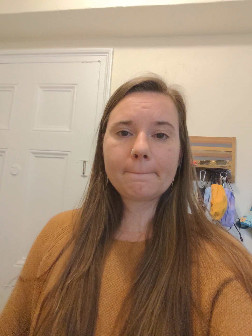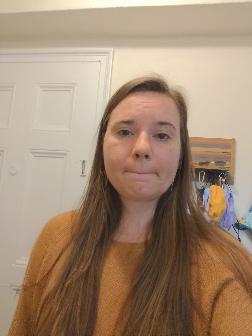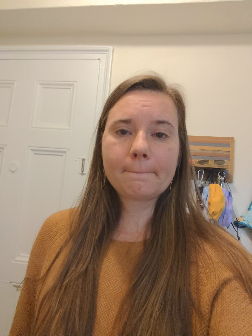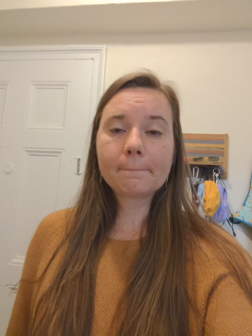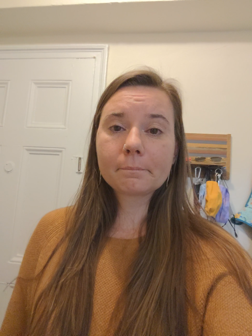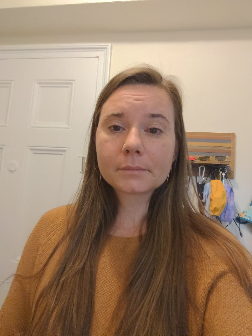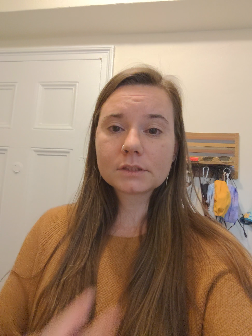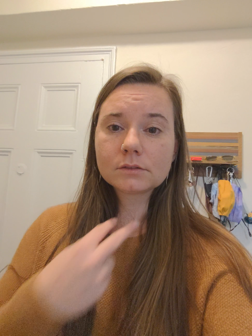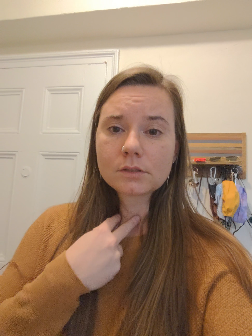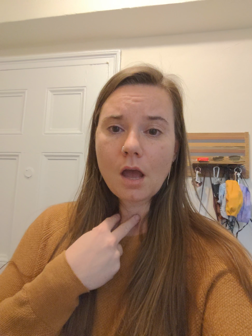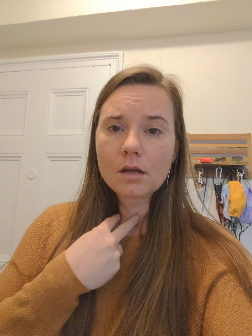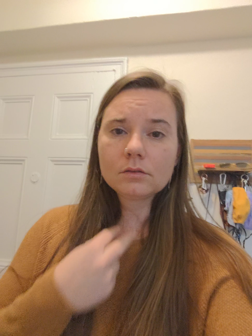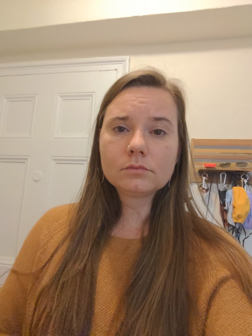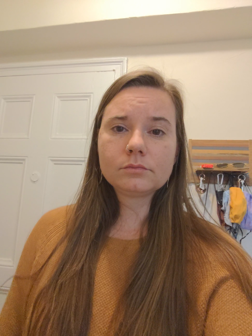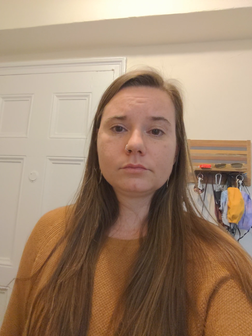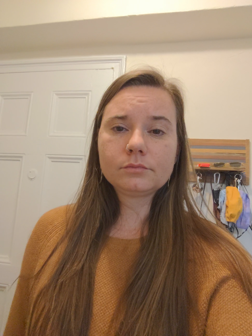stuck